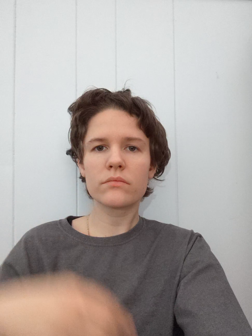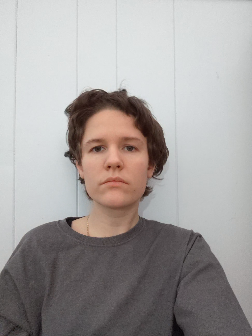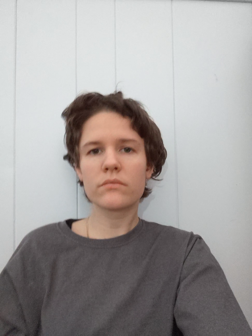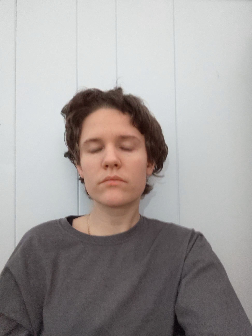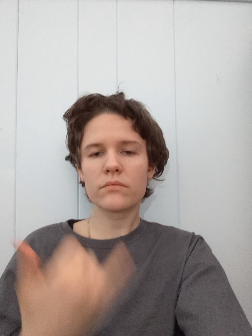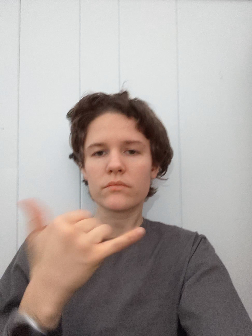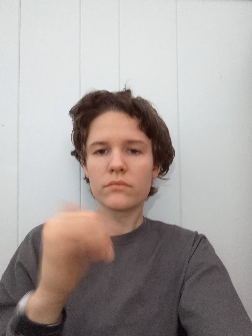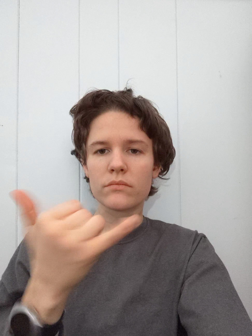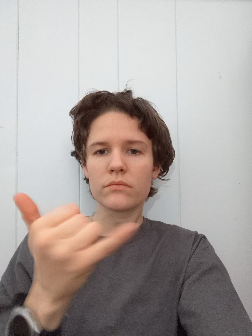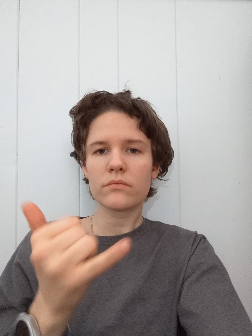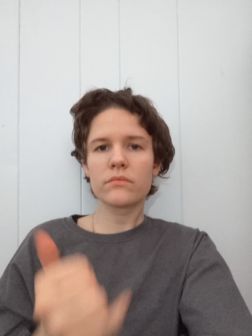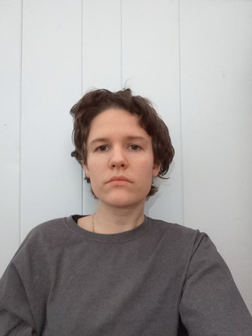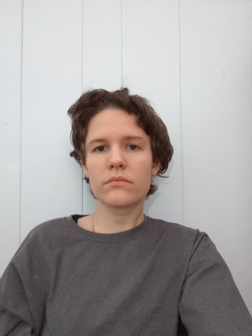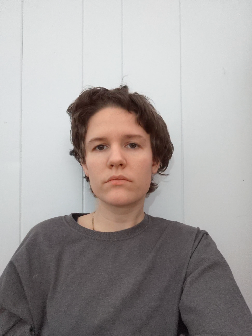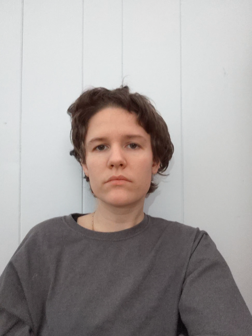yellow